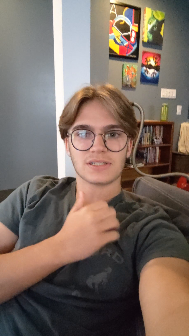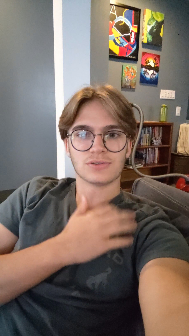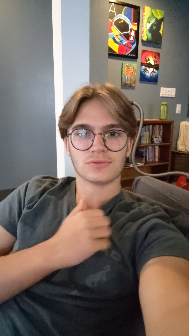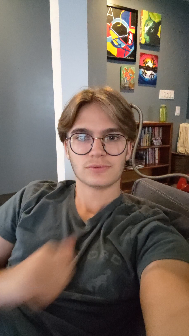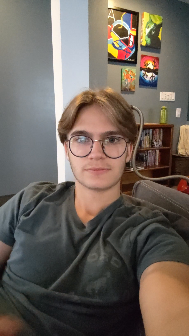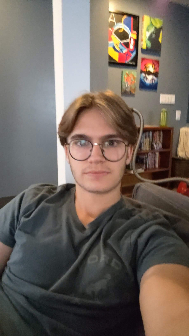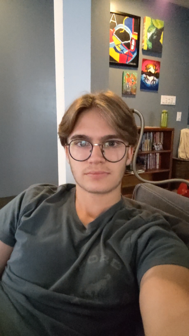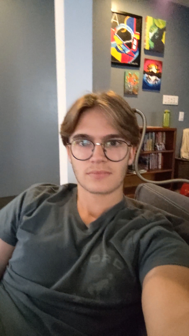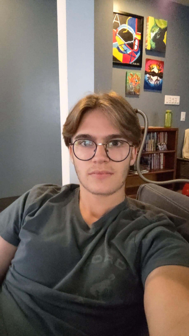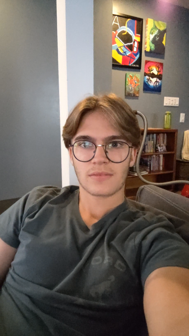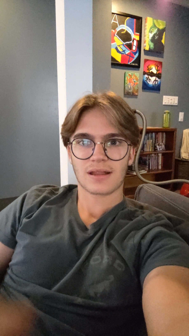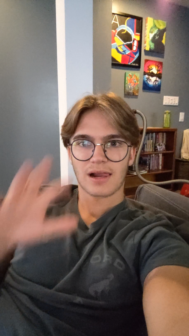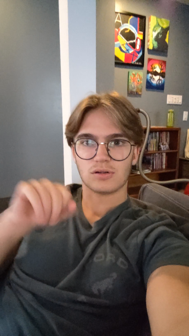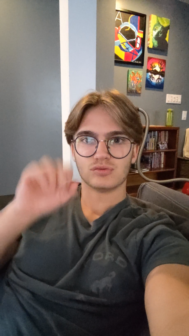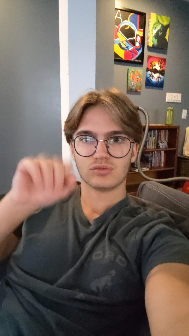ladder